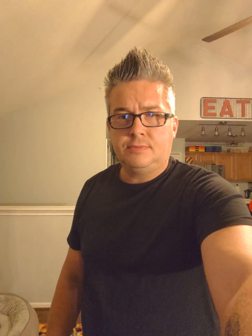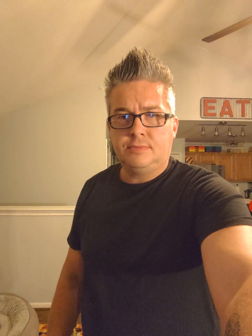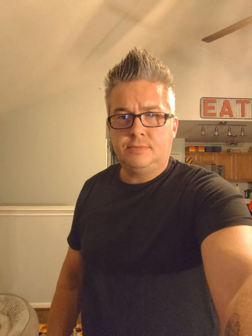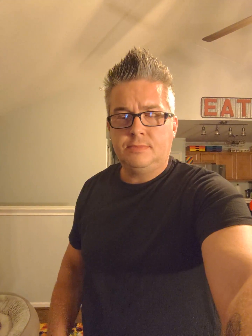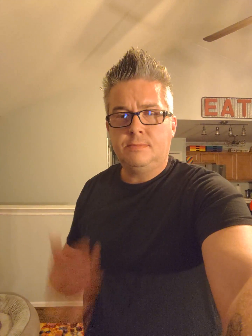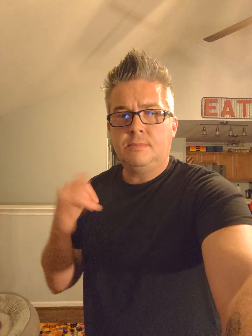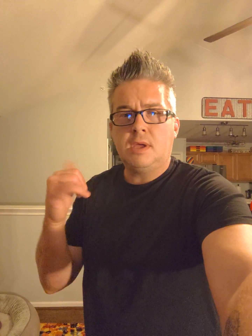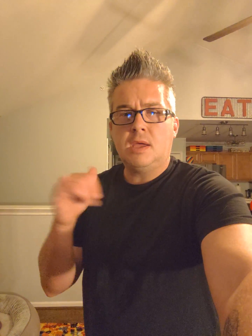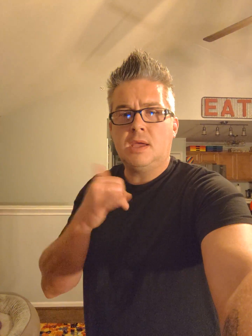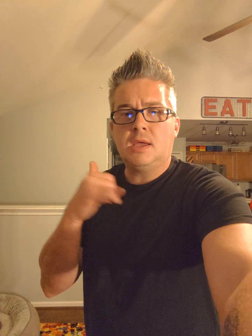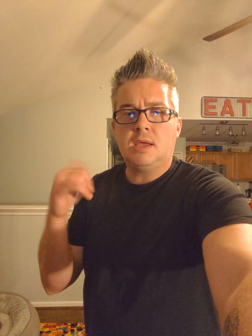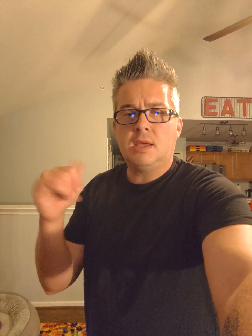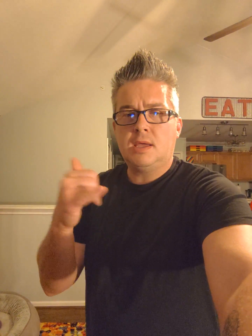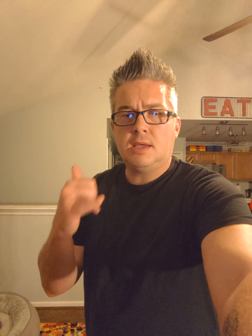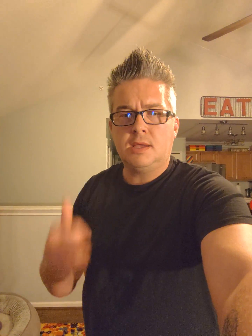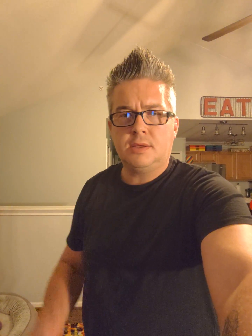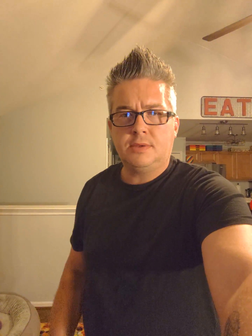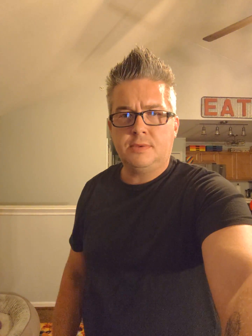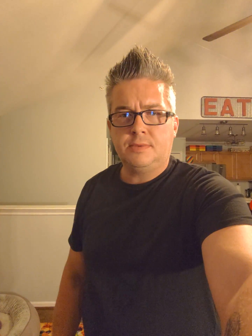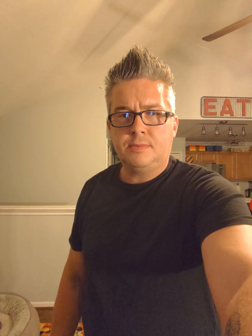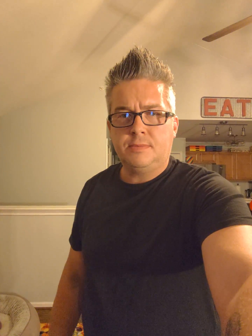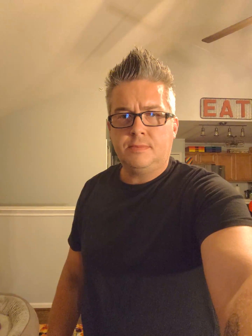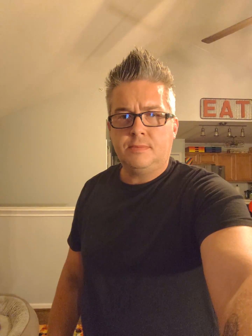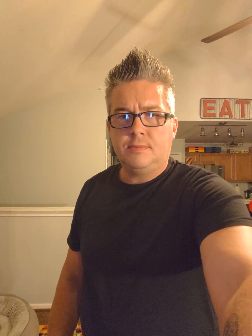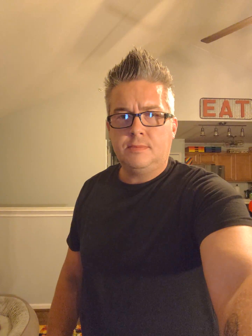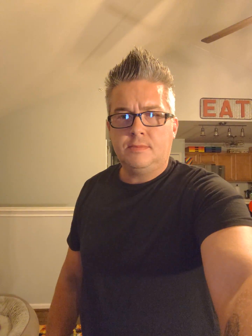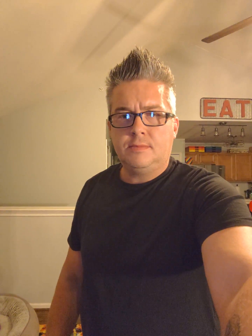play